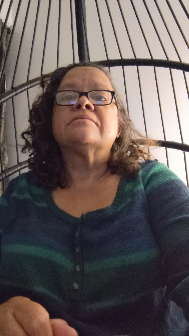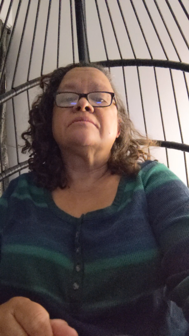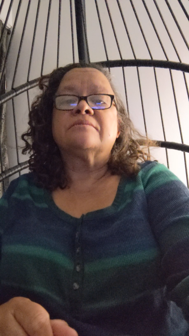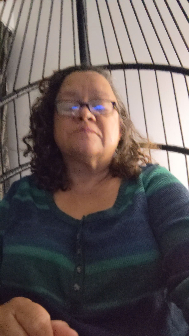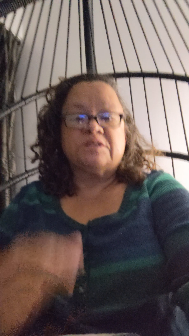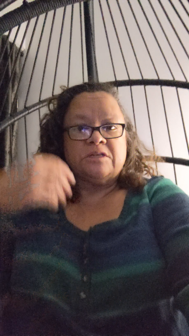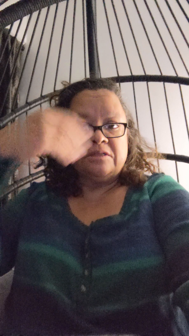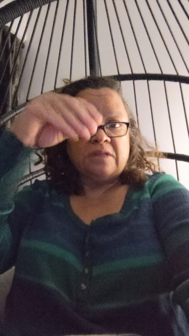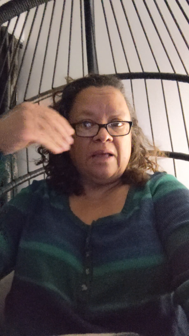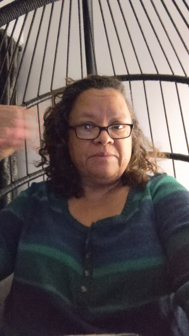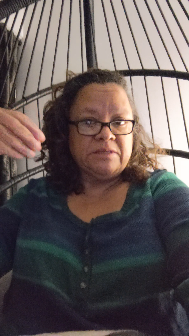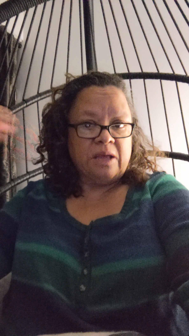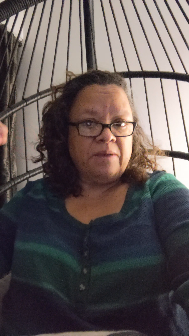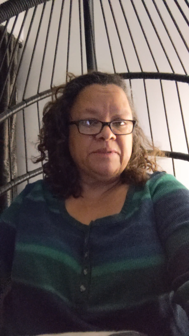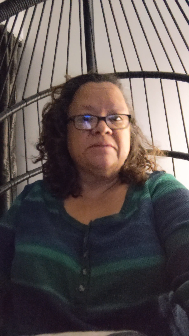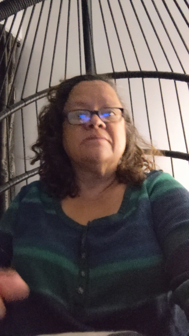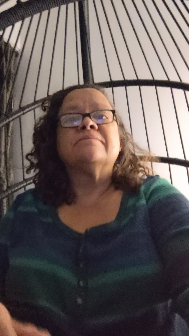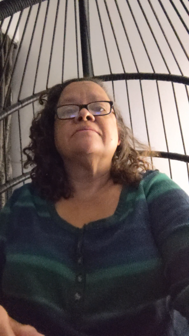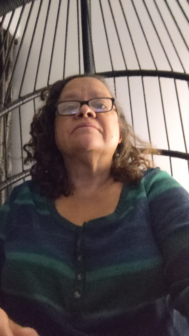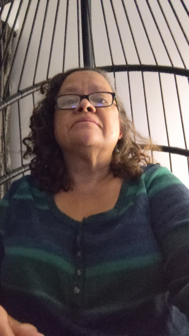shopping